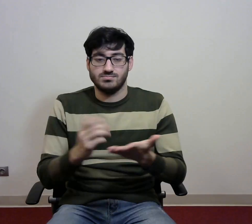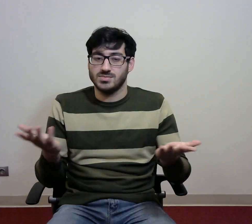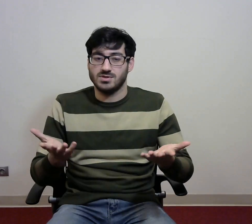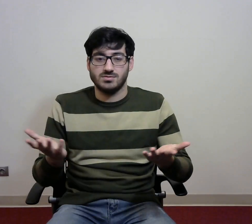necə